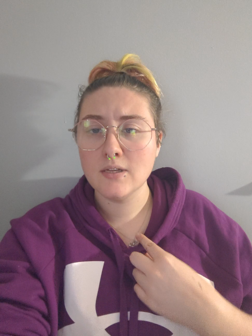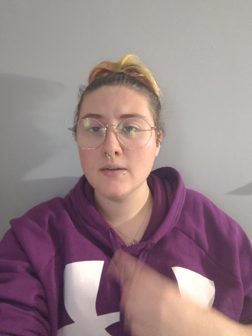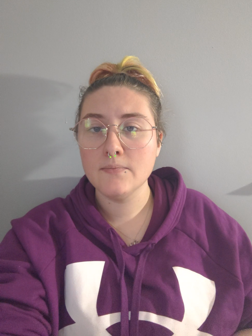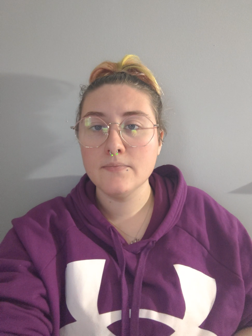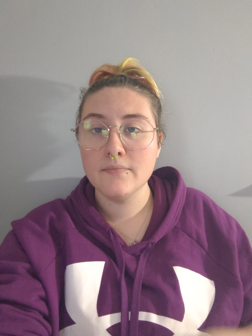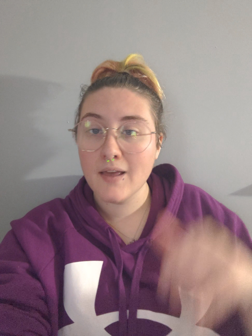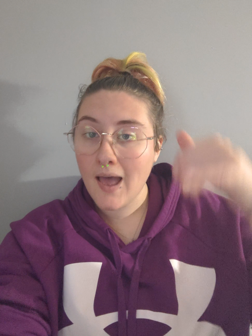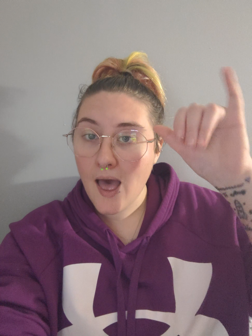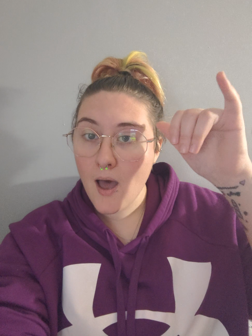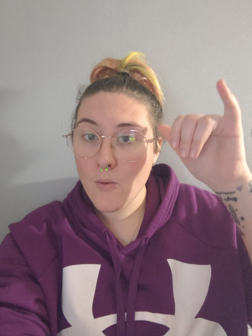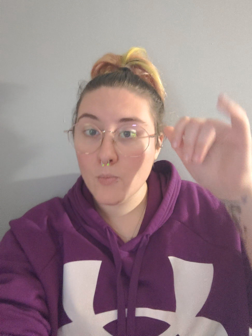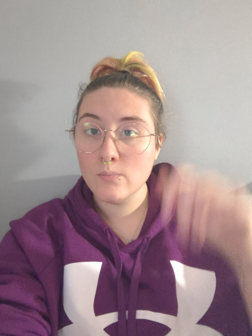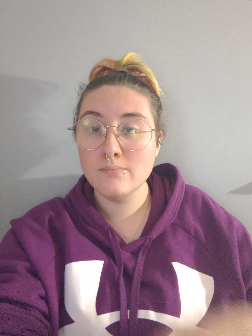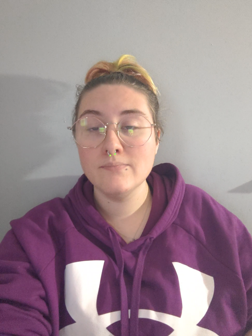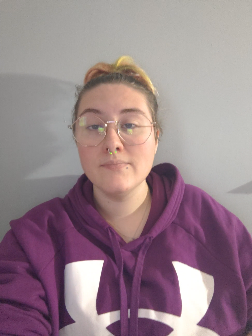cow